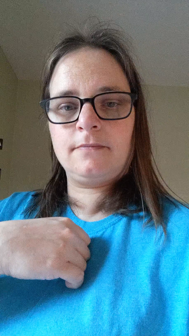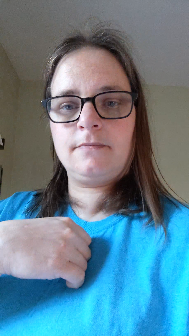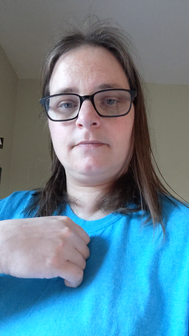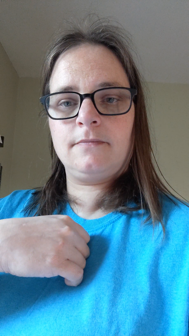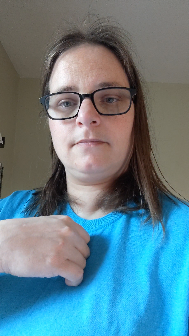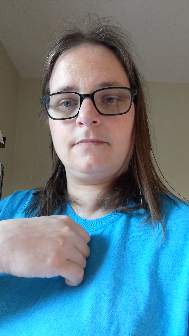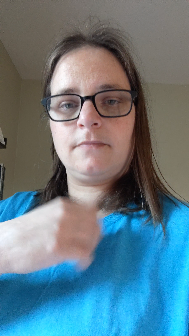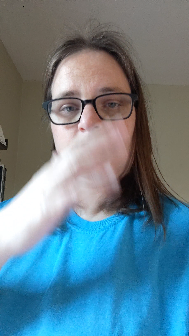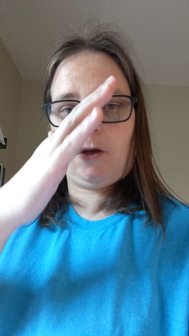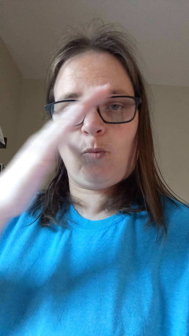roof